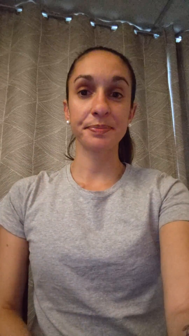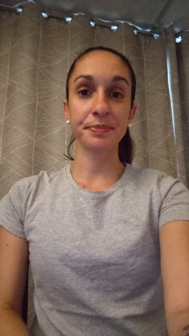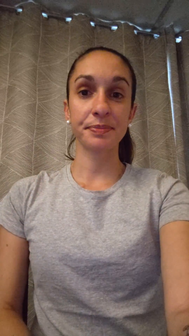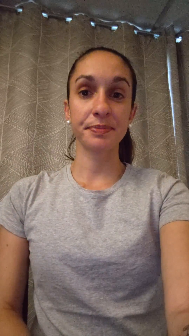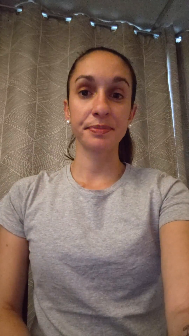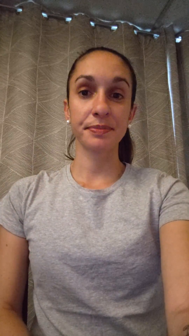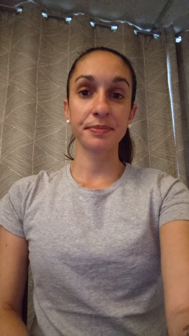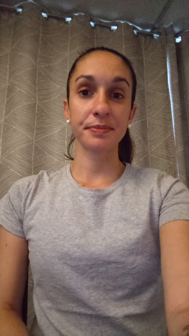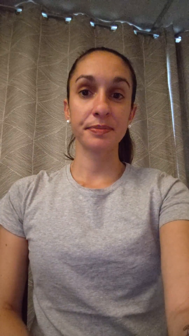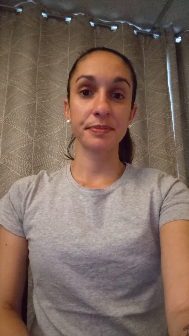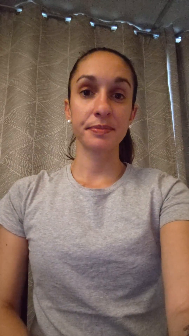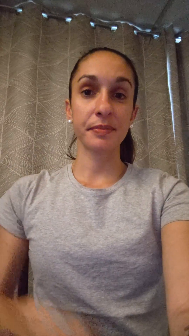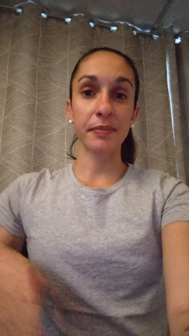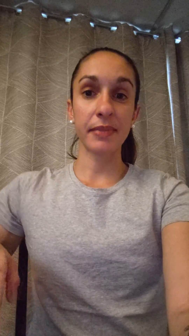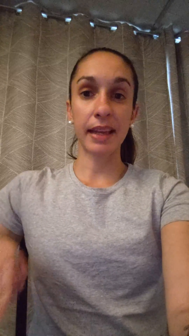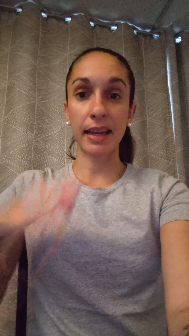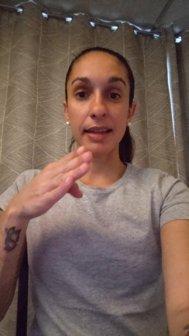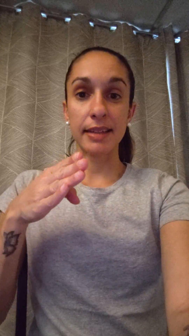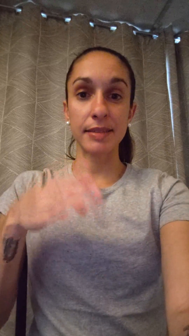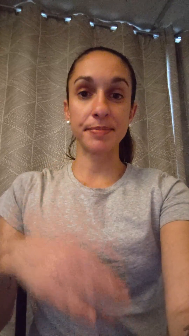kick